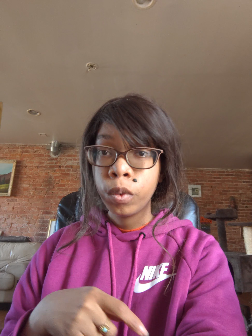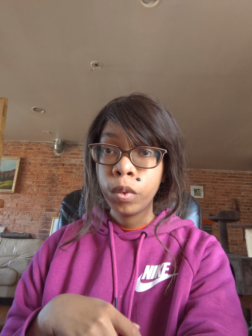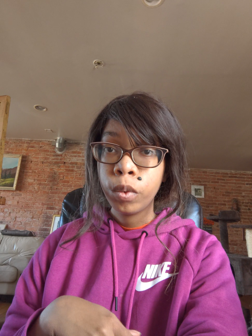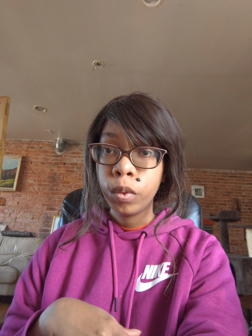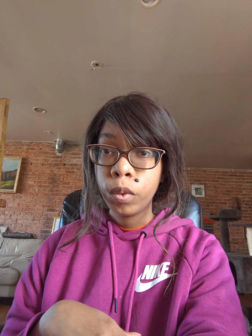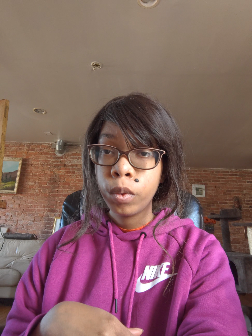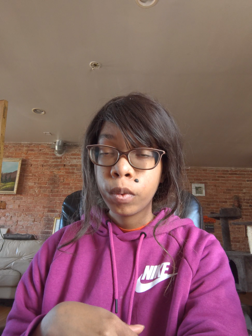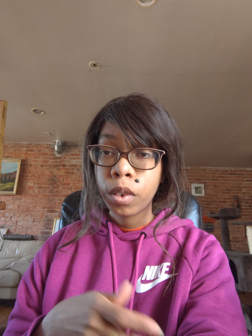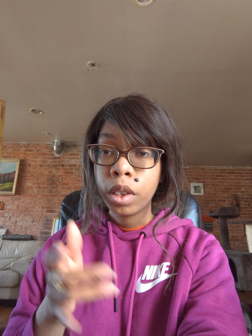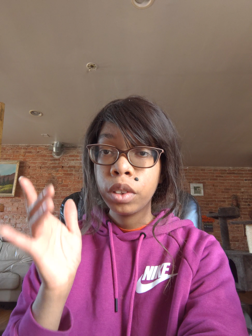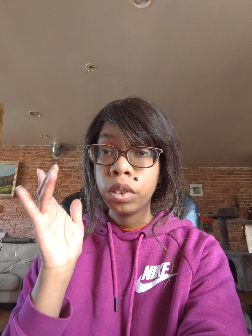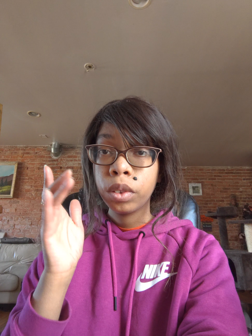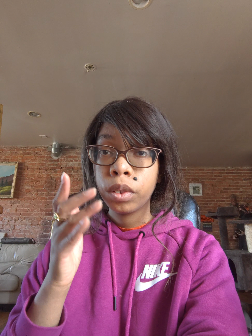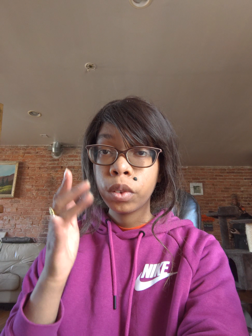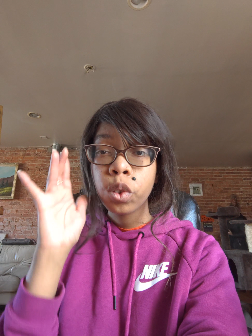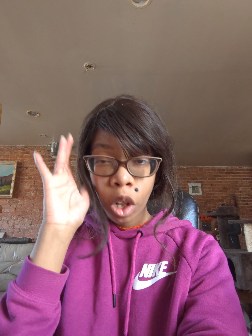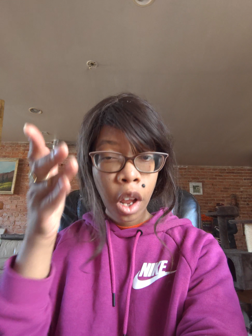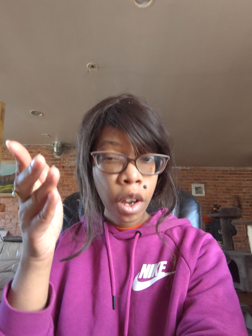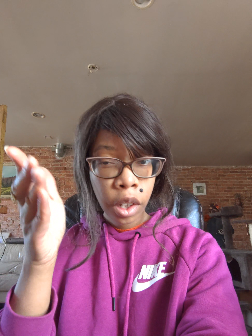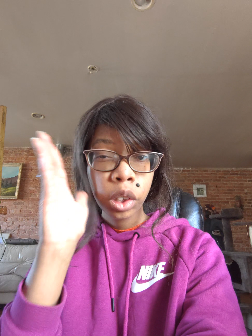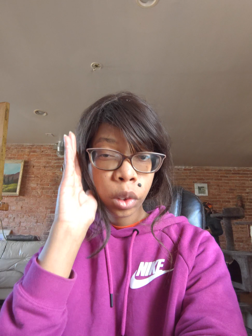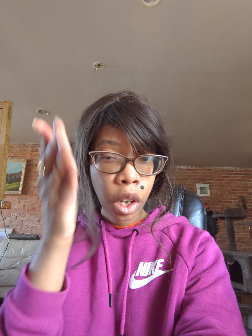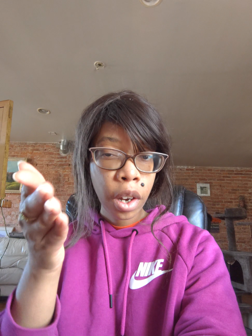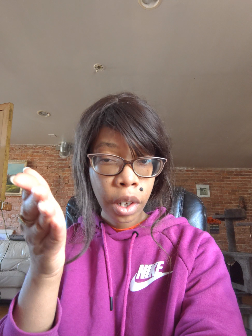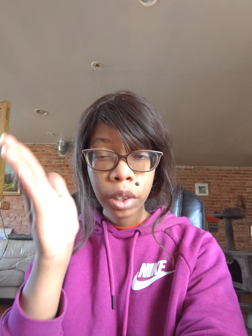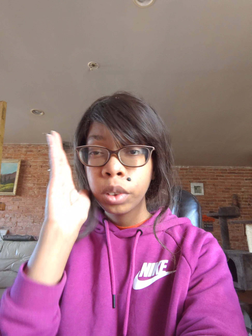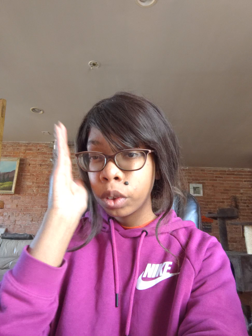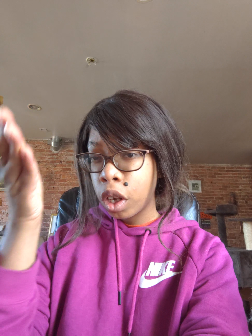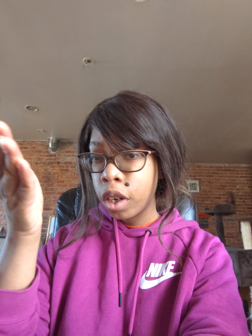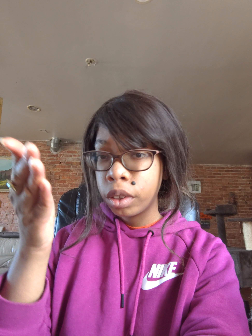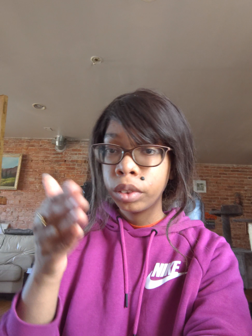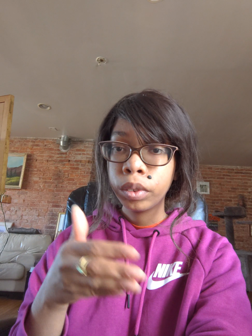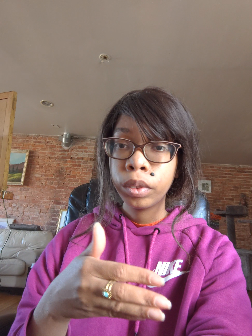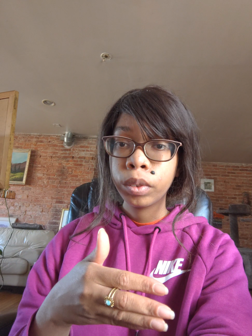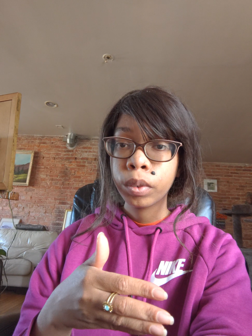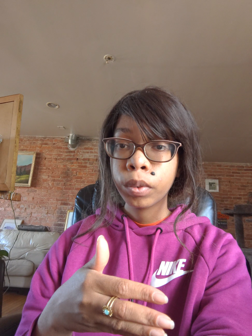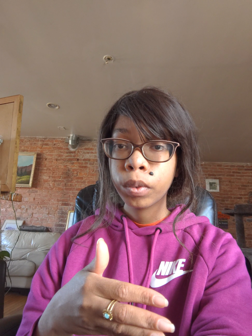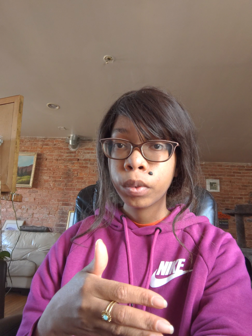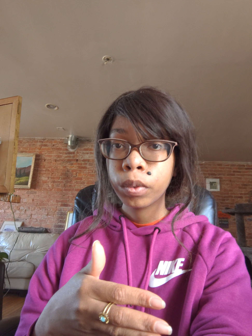will